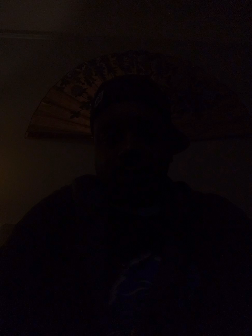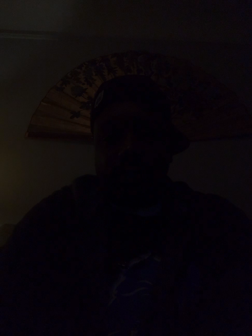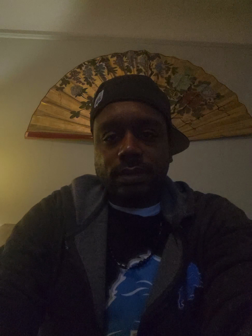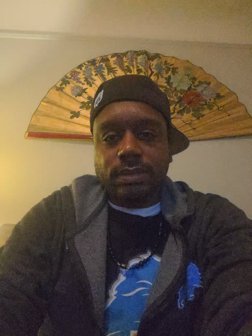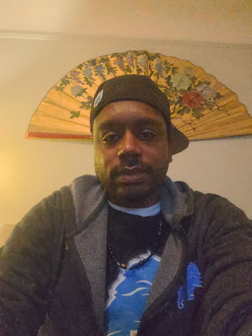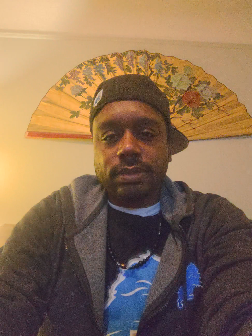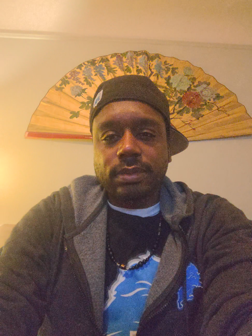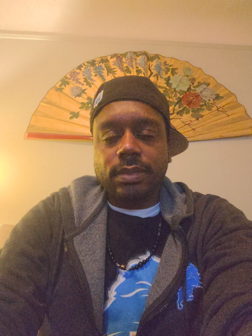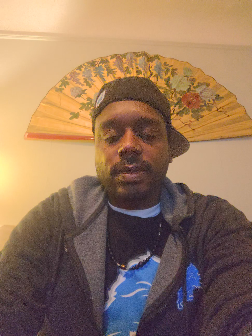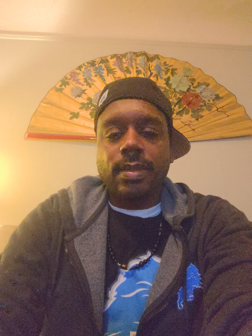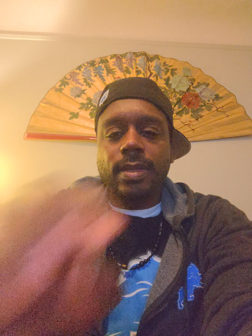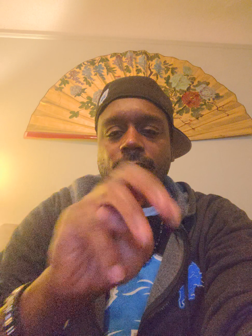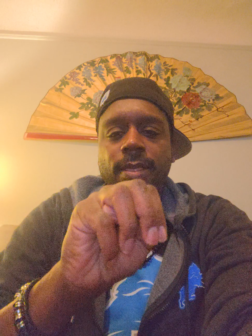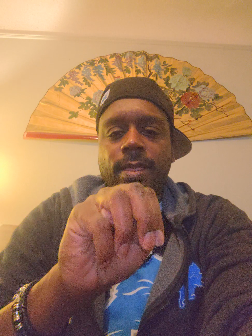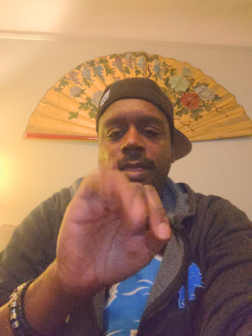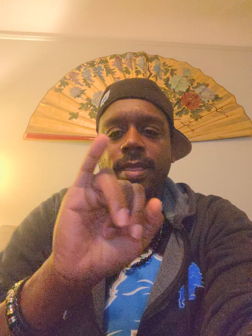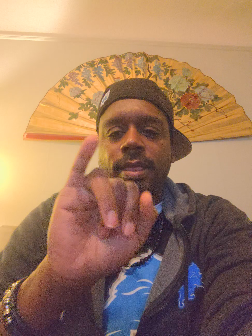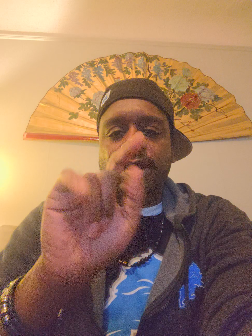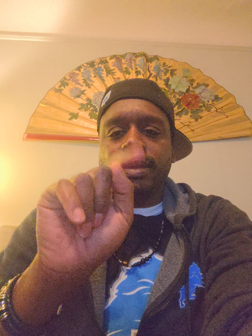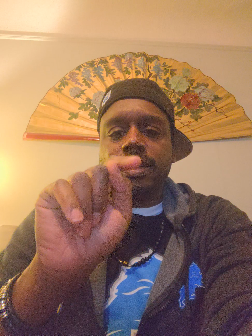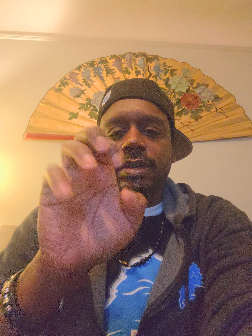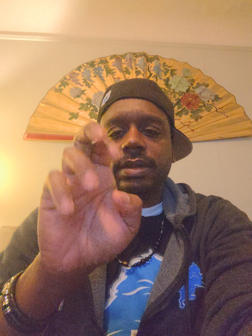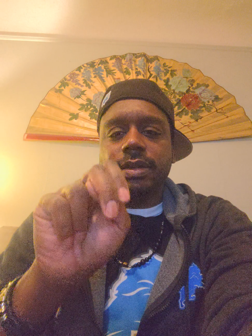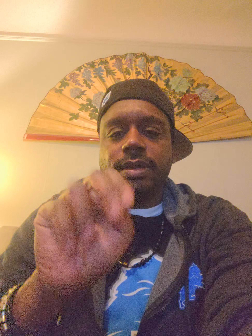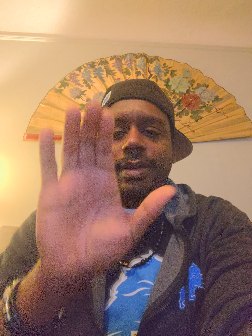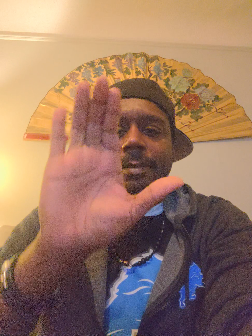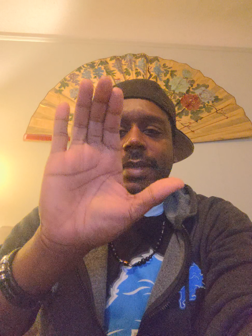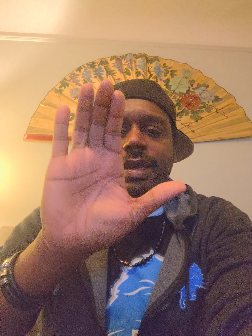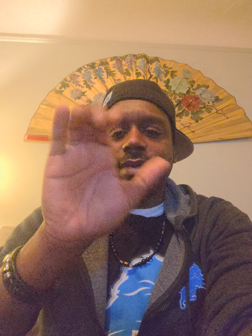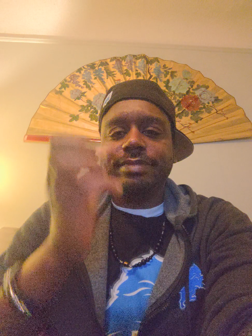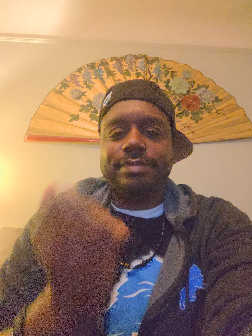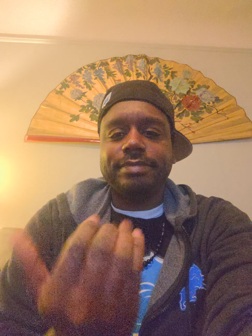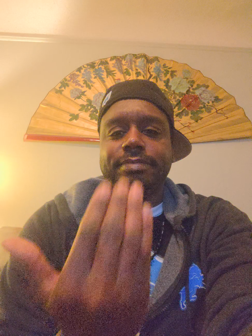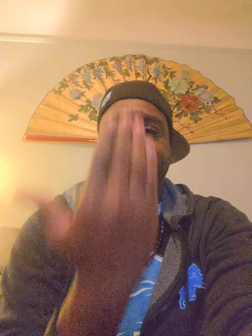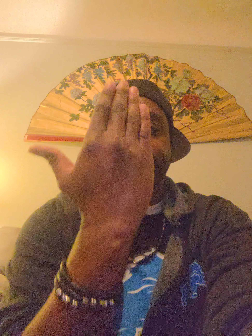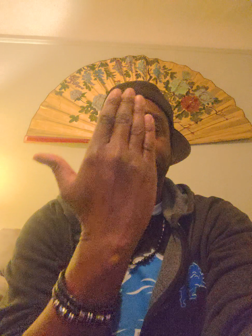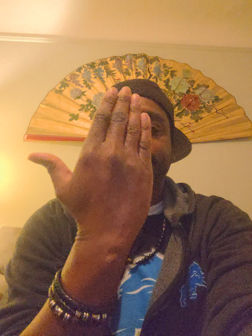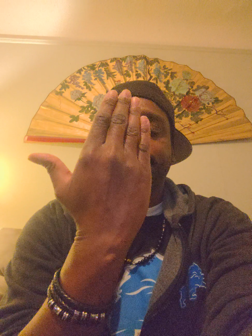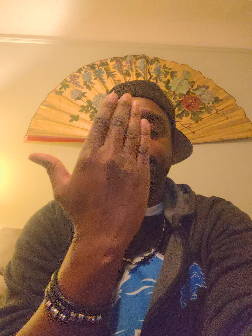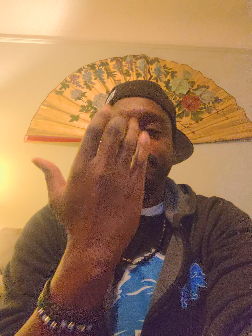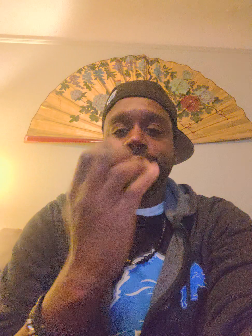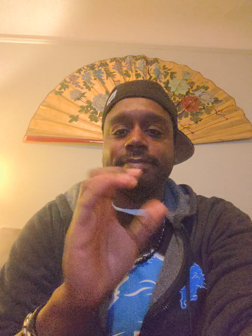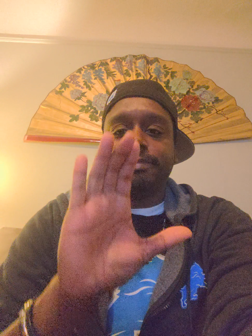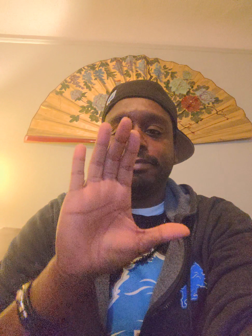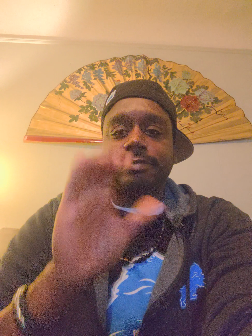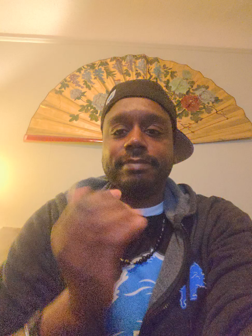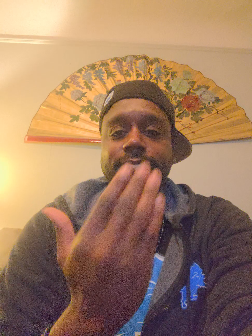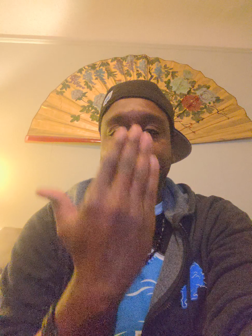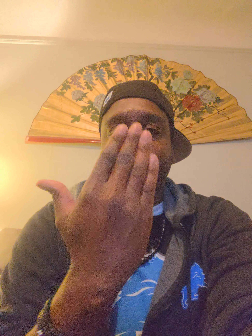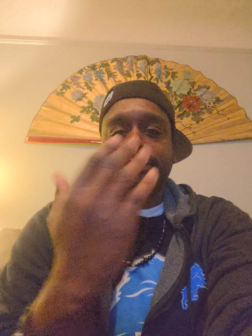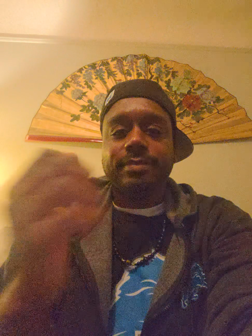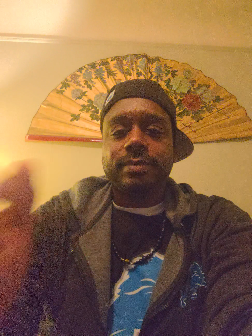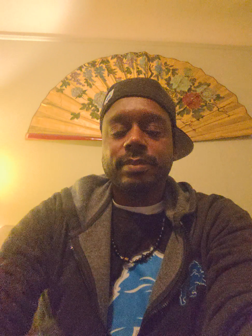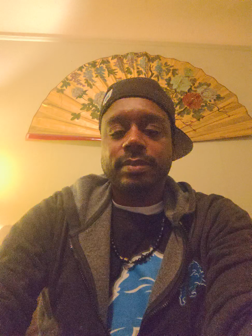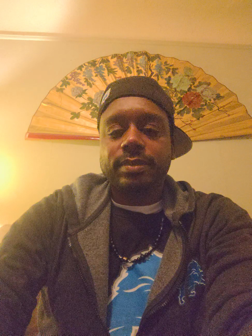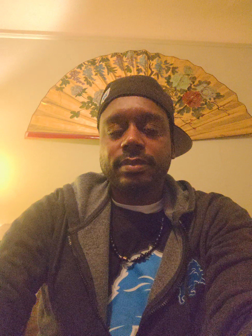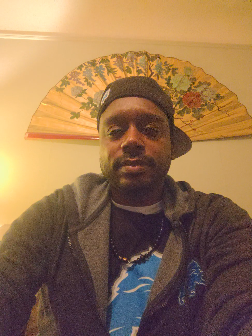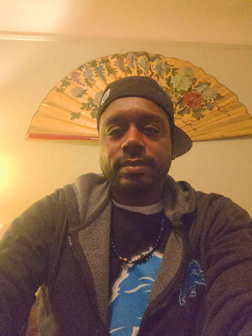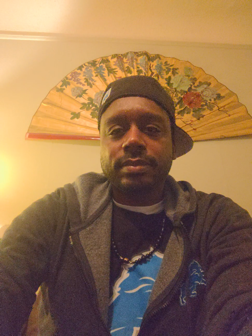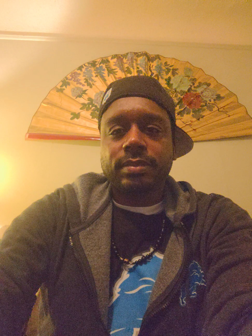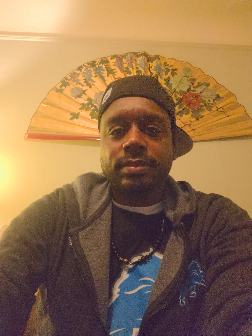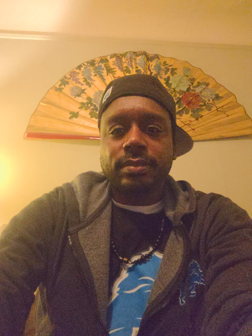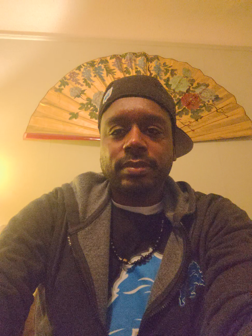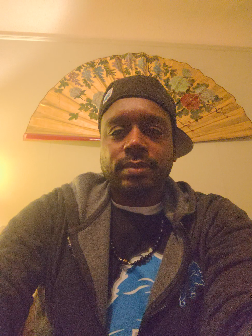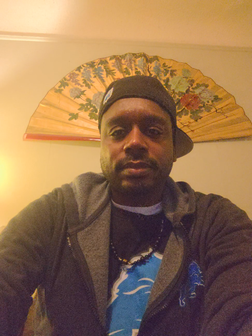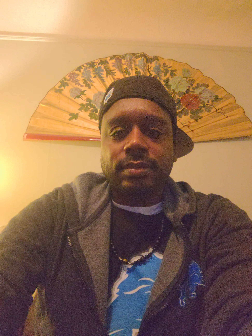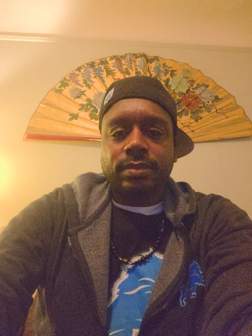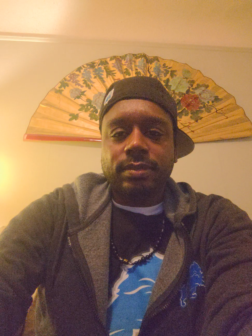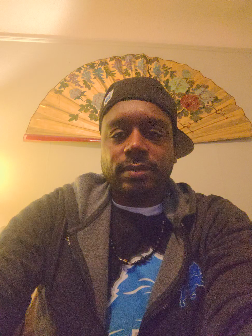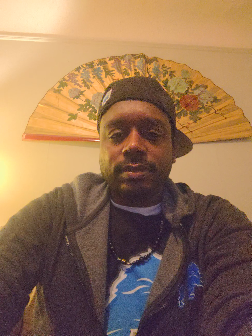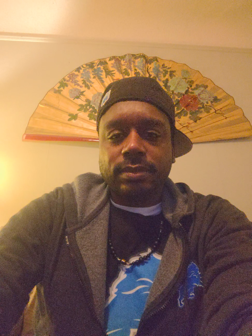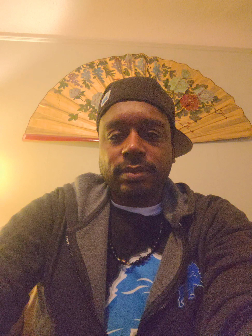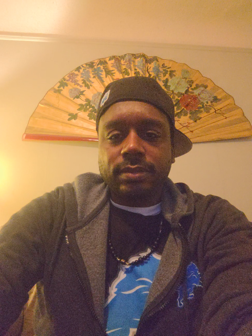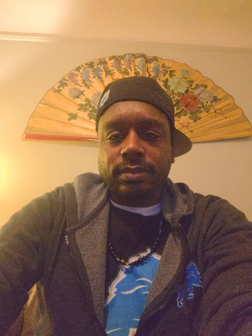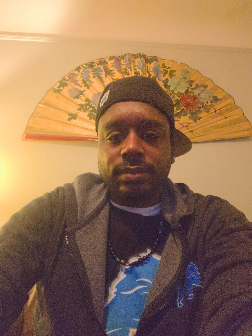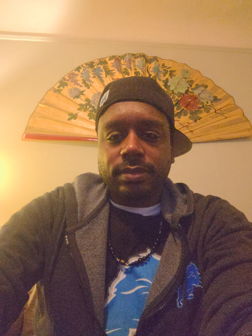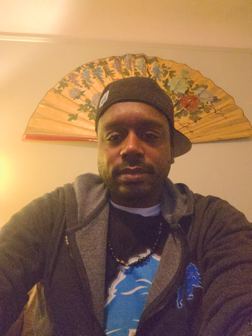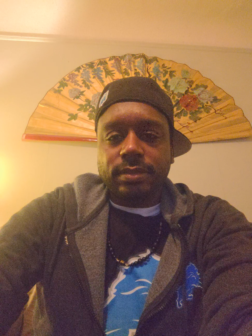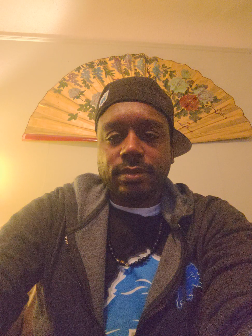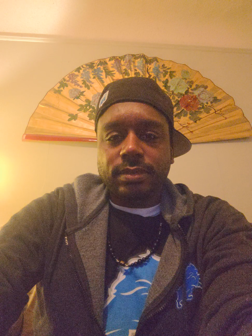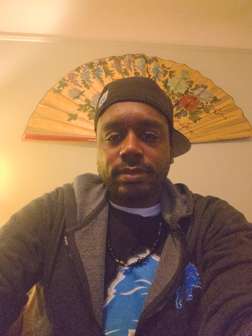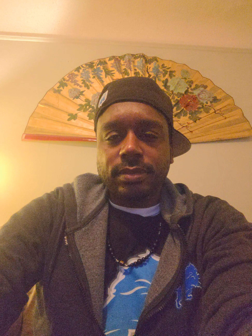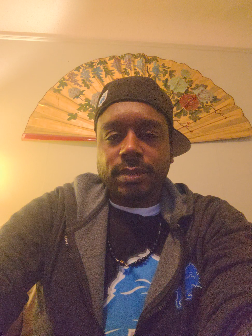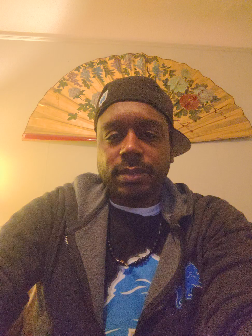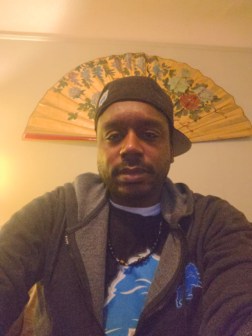mitten